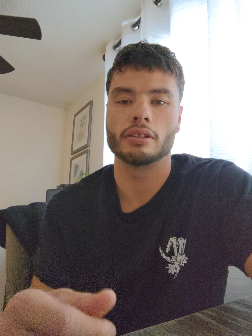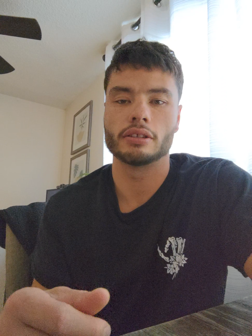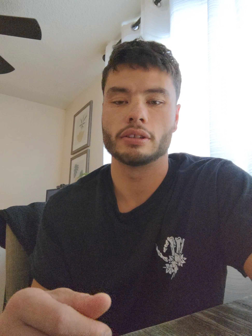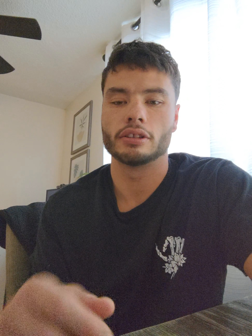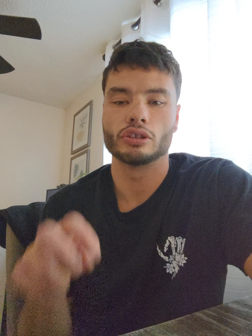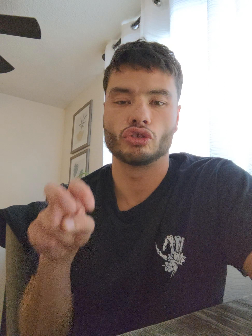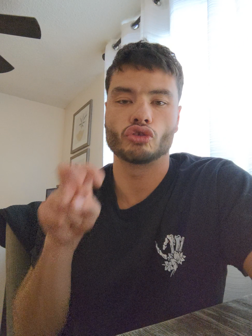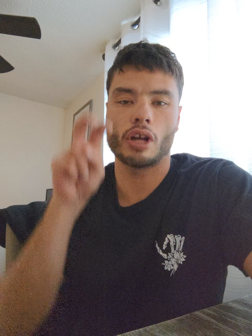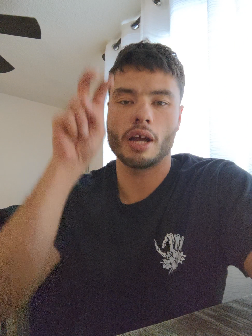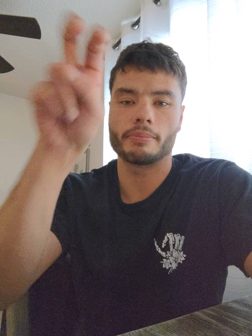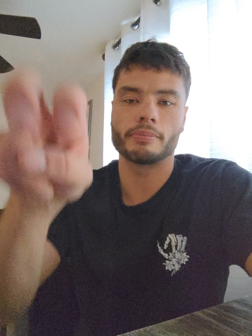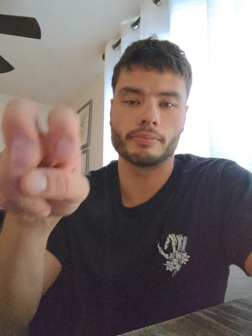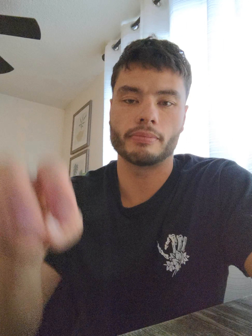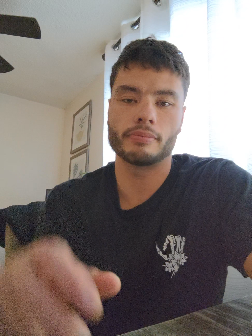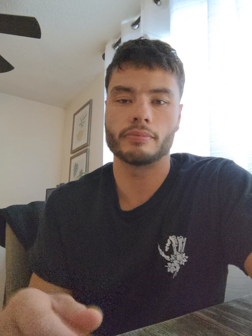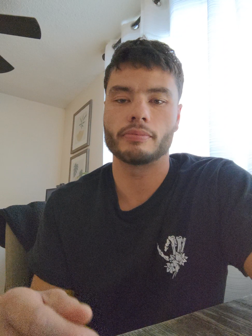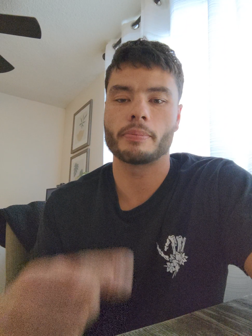jump